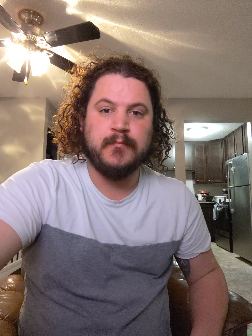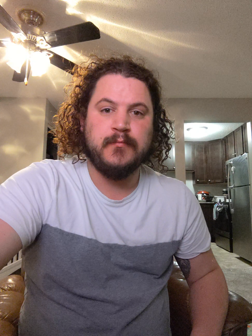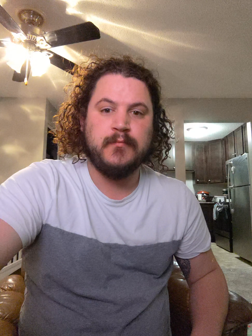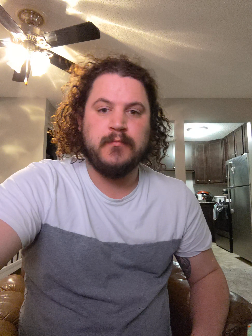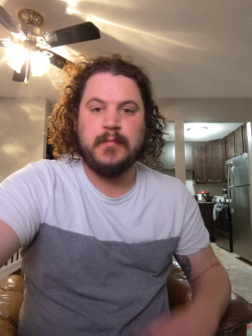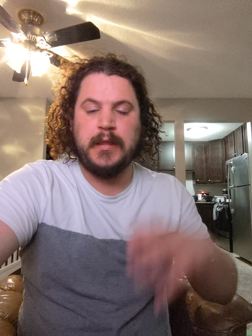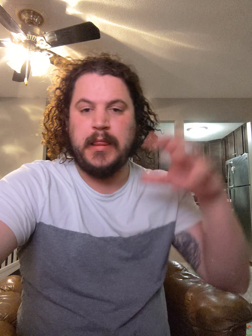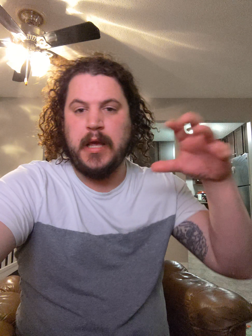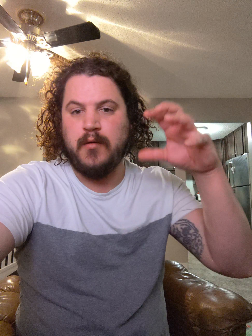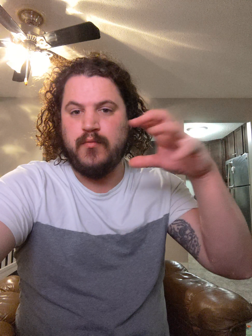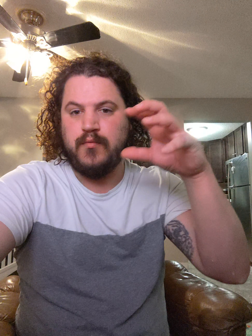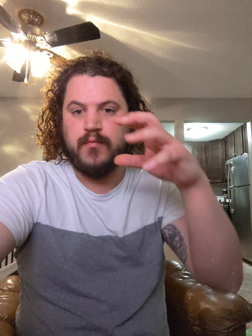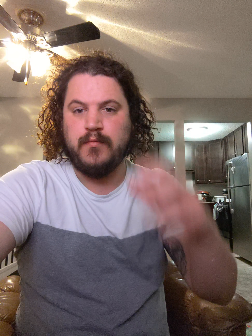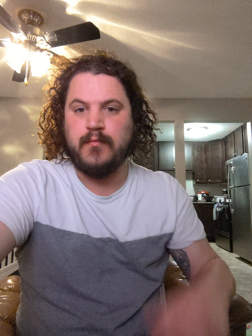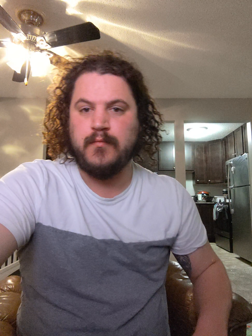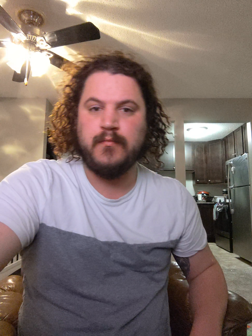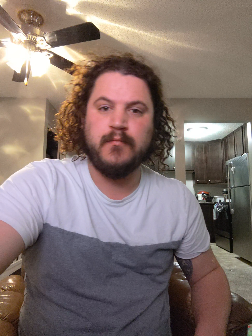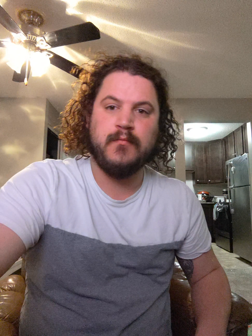cloud